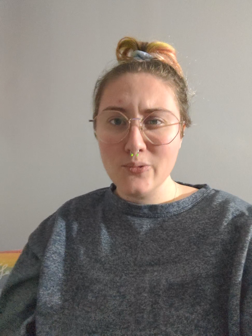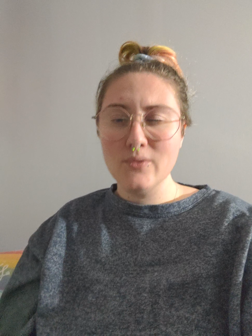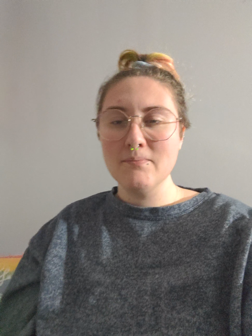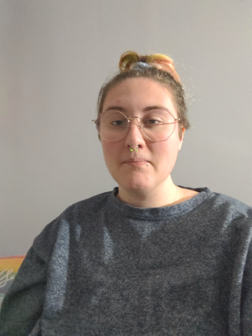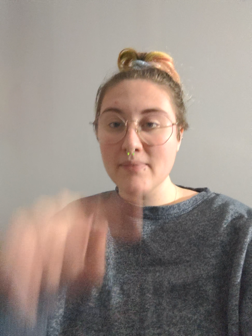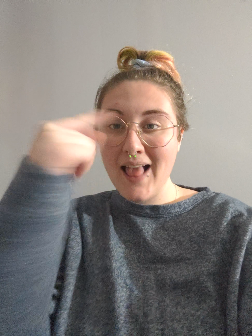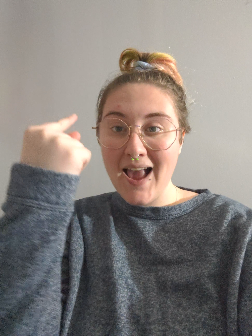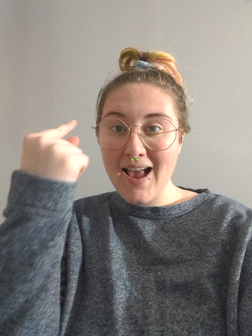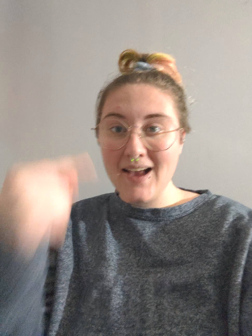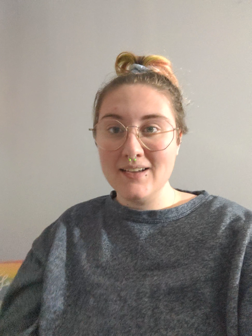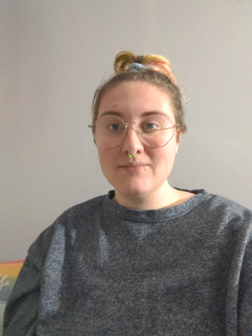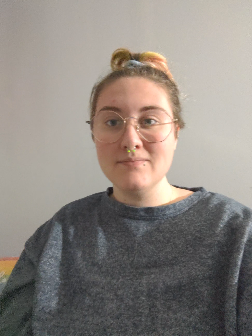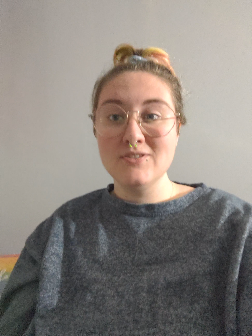black